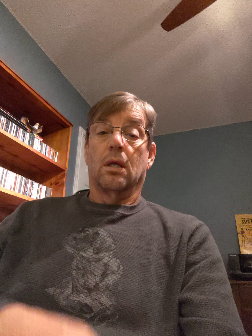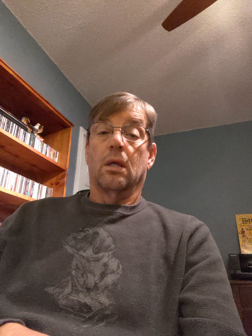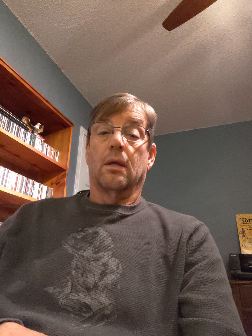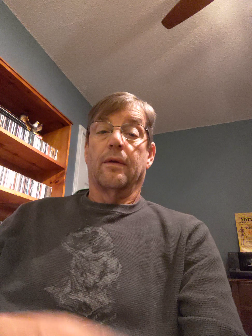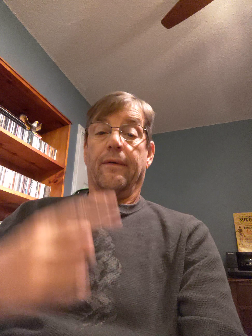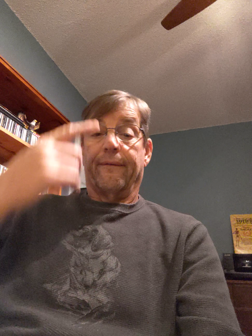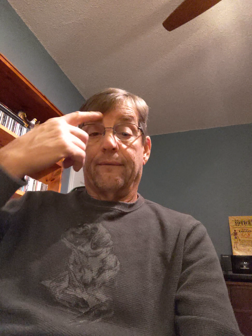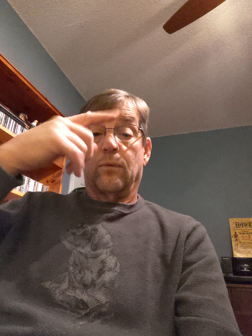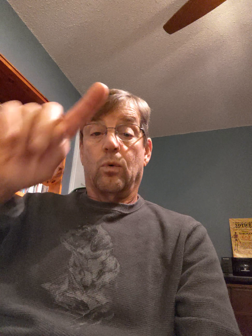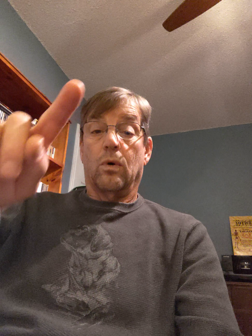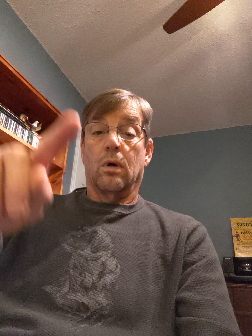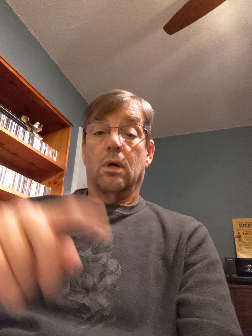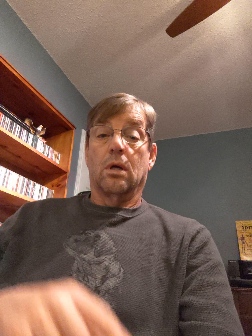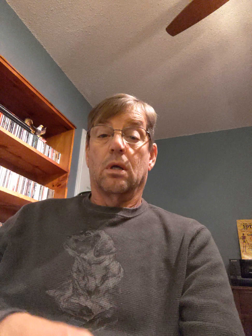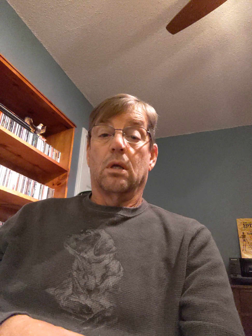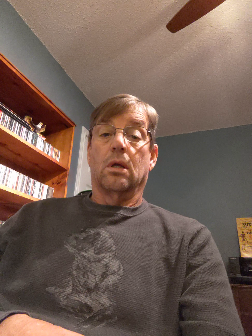for